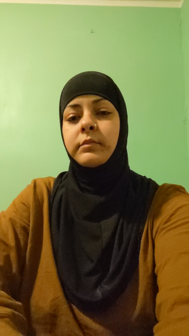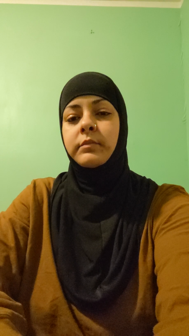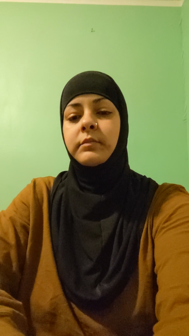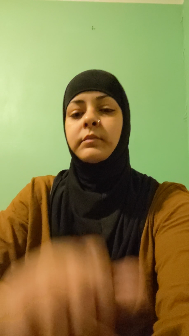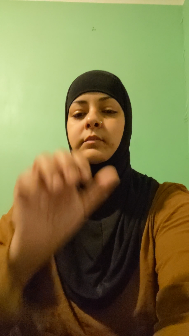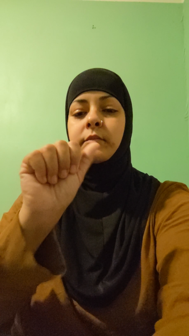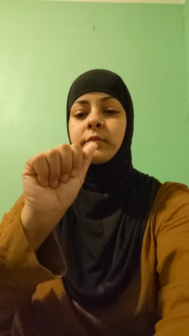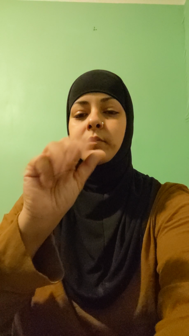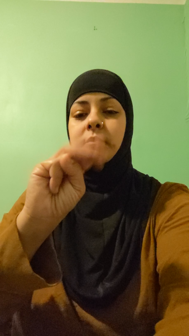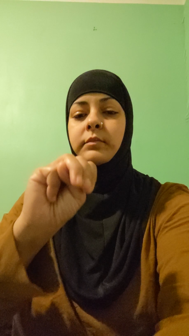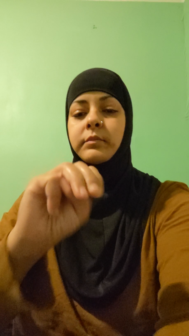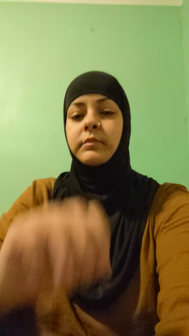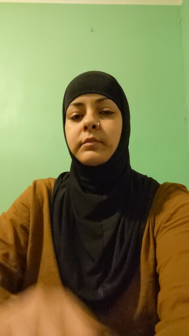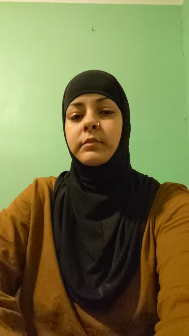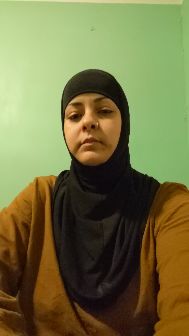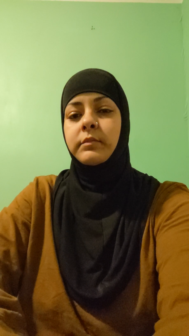am